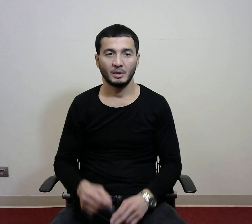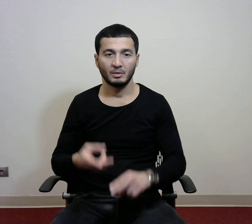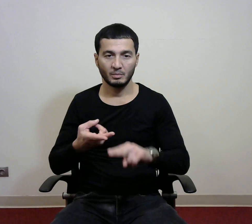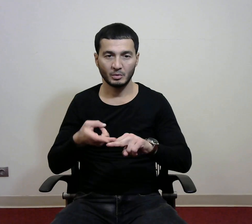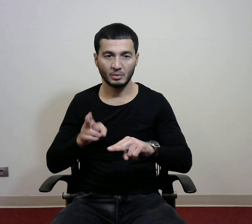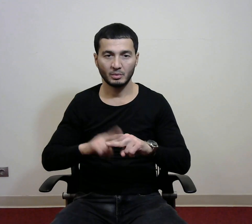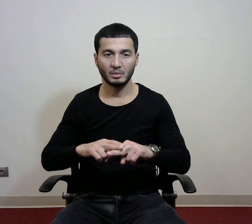bu